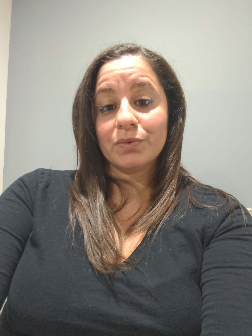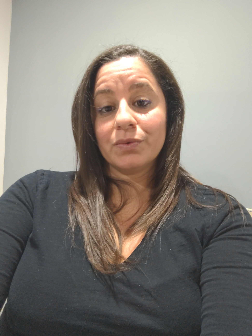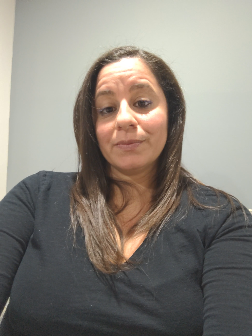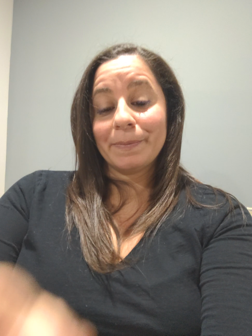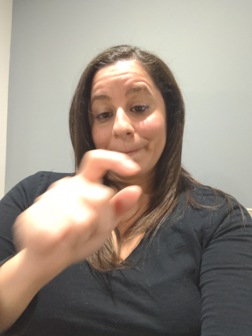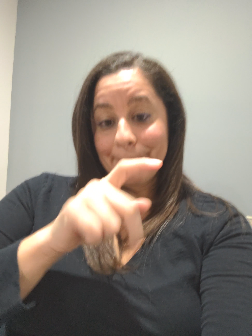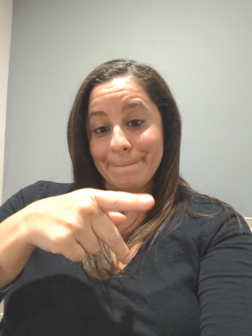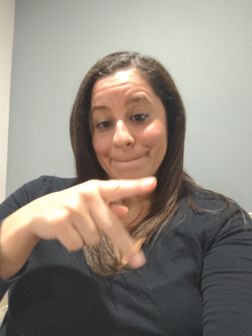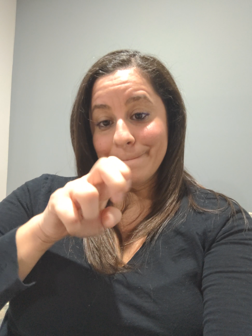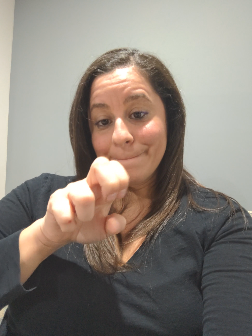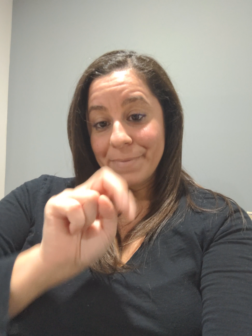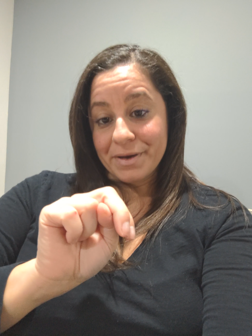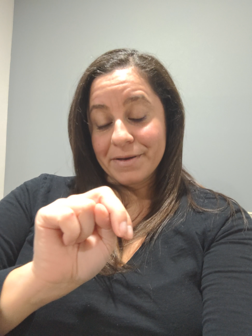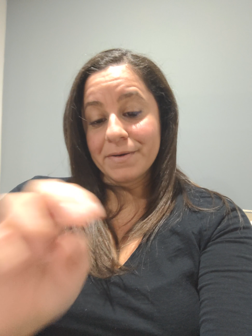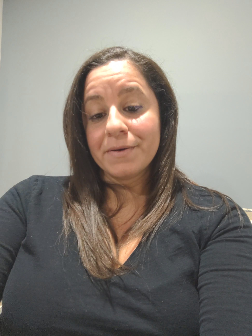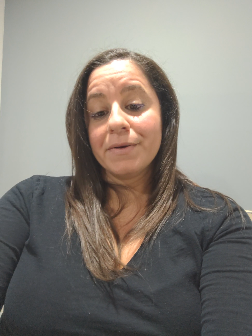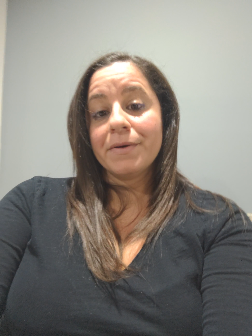pen